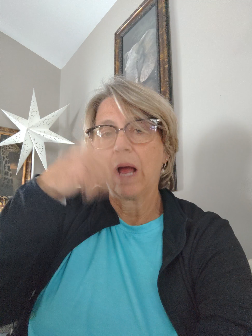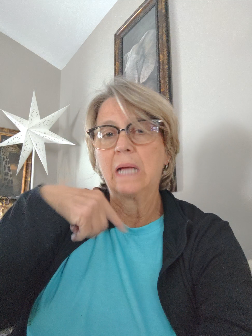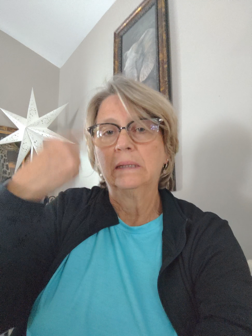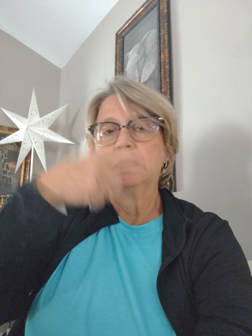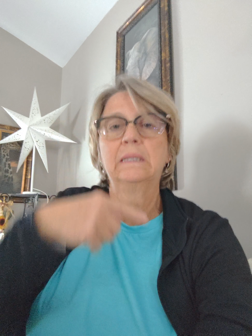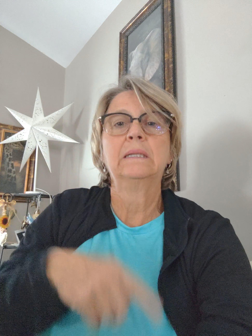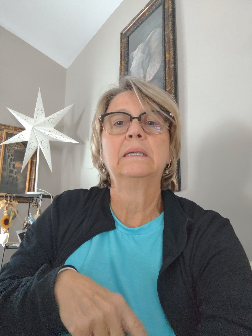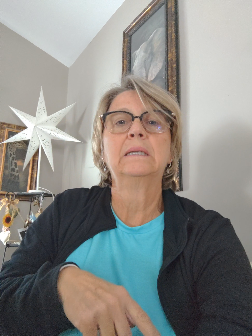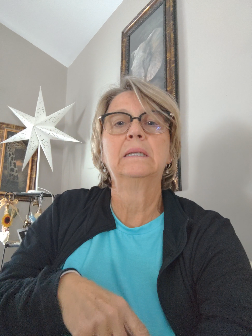face